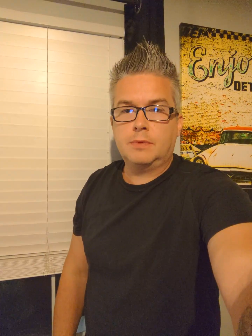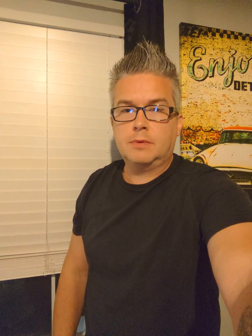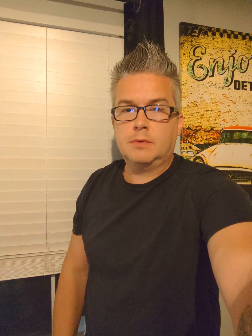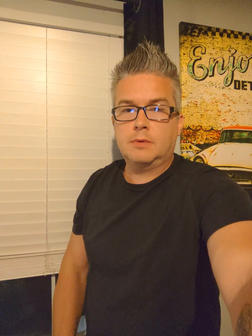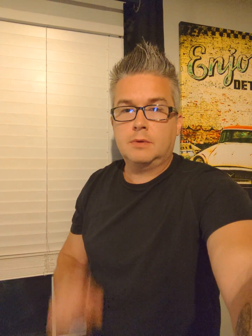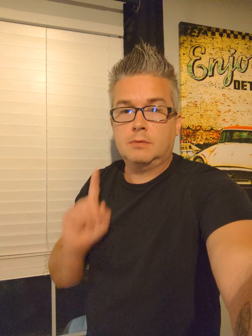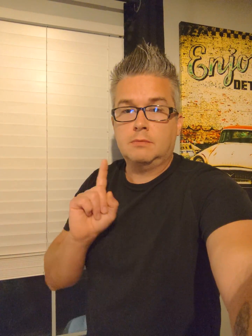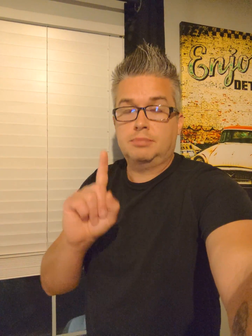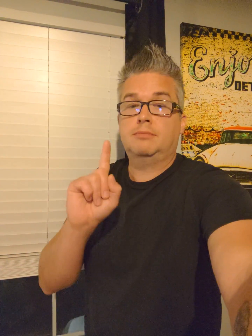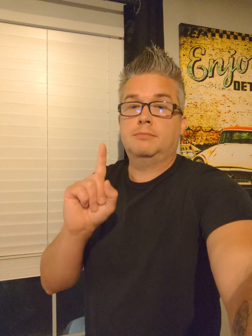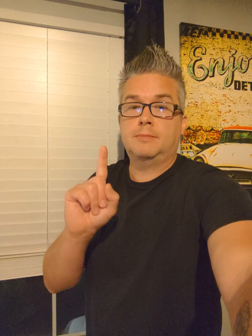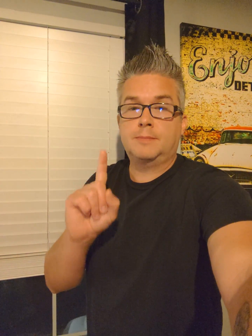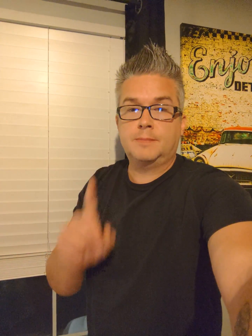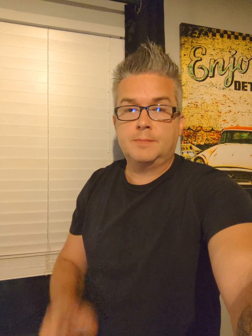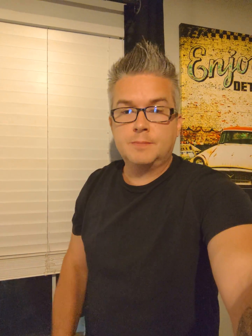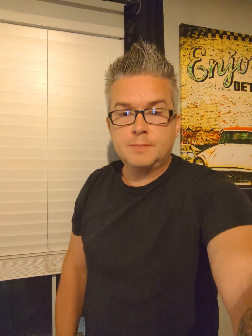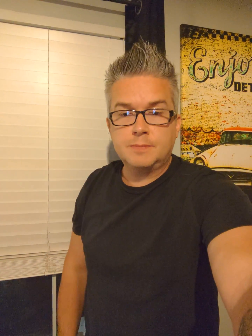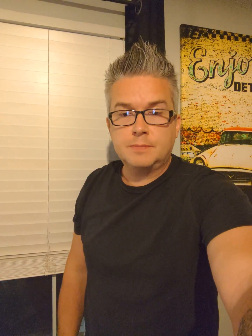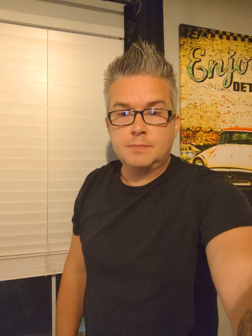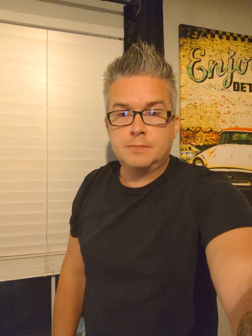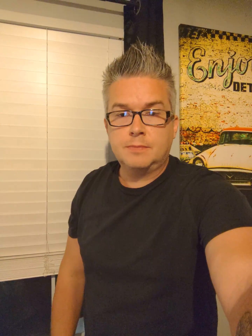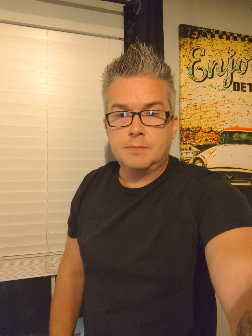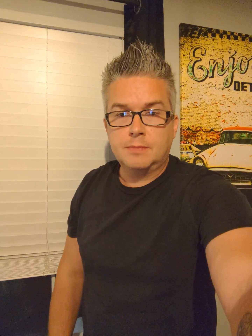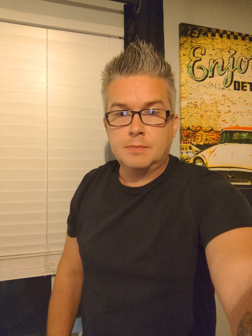bump